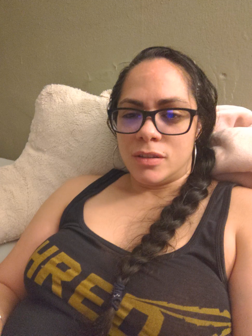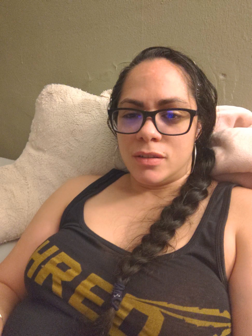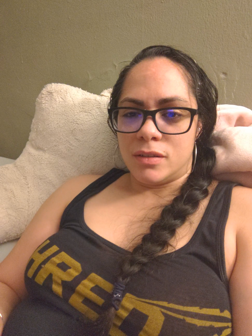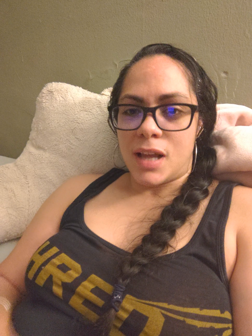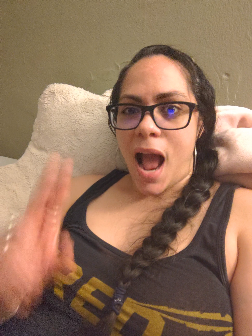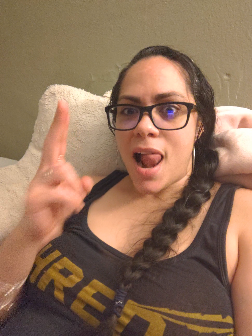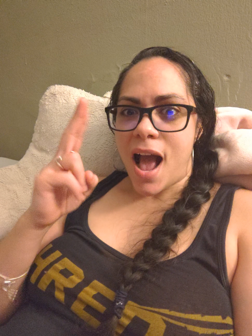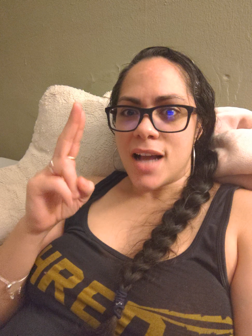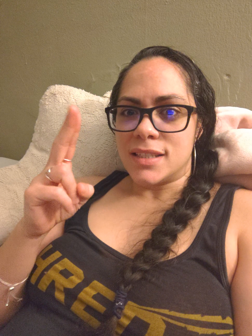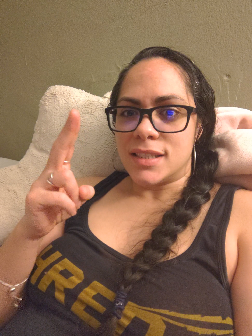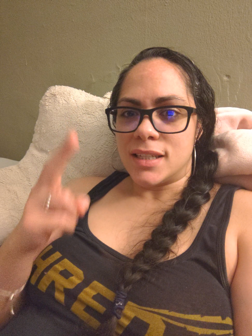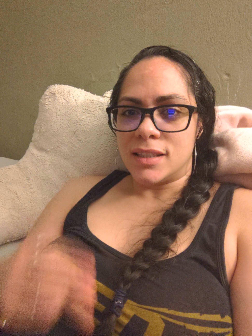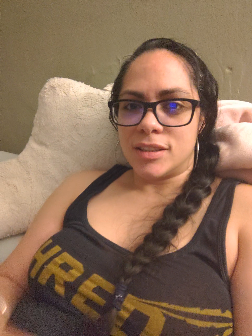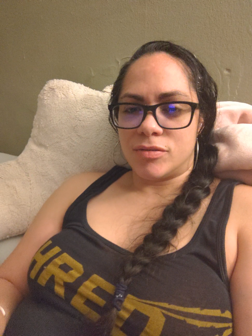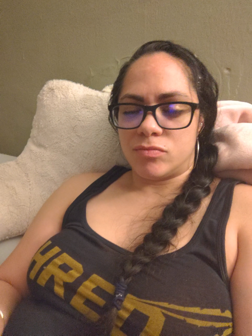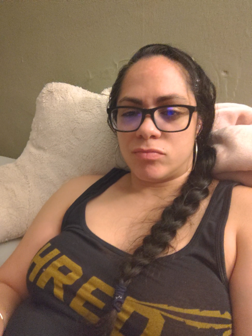closet